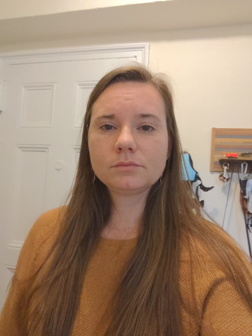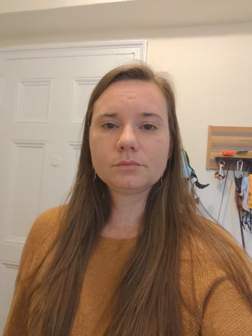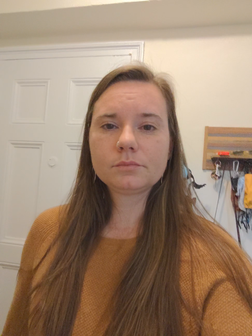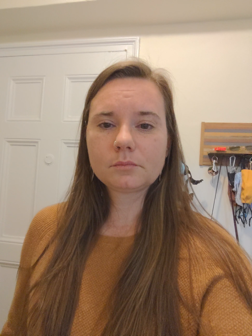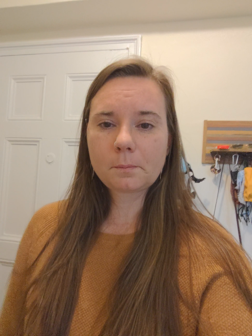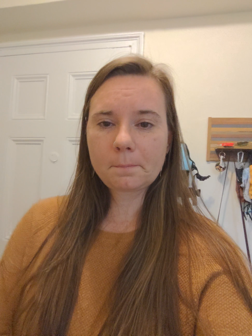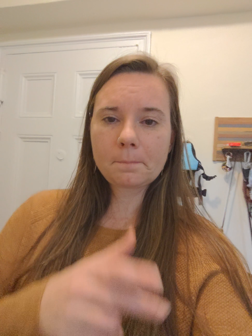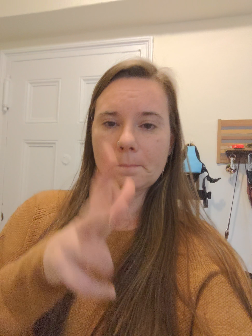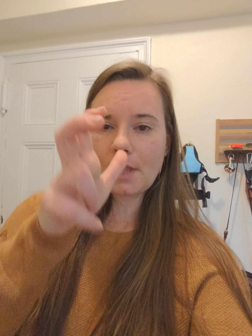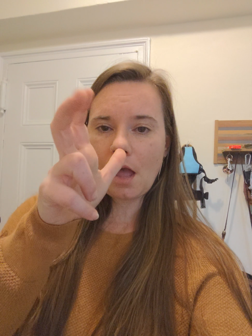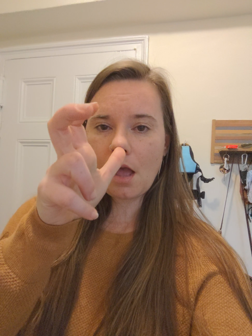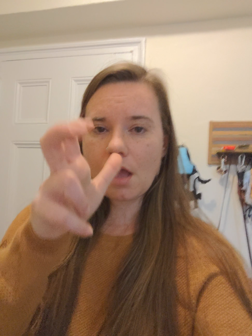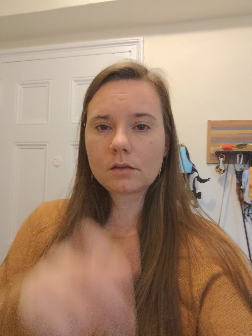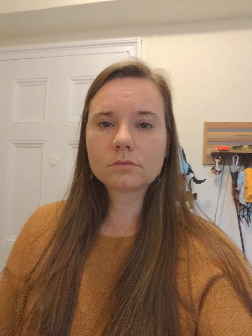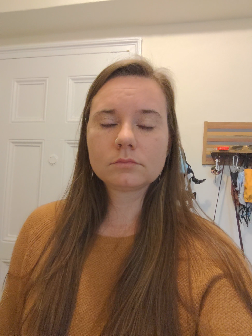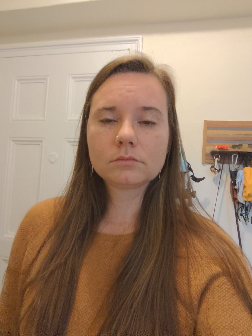bug